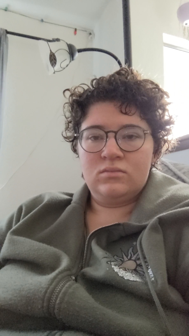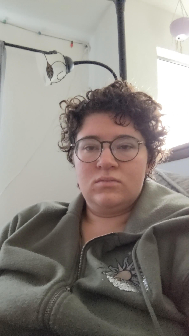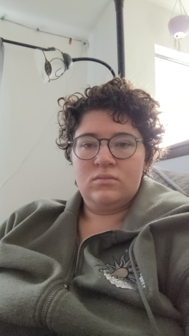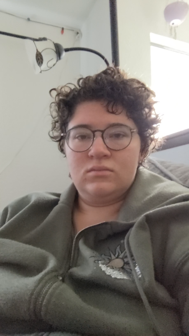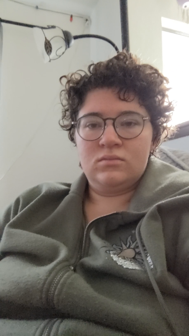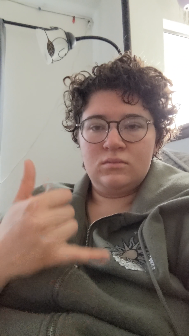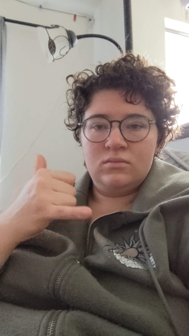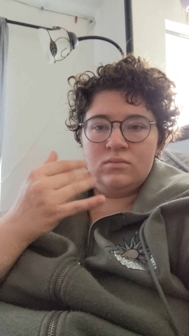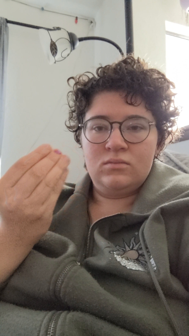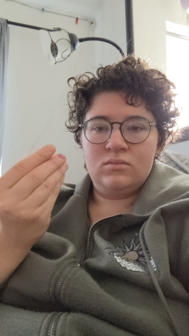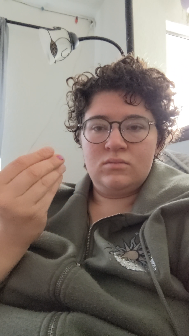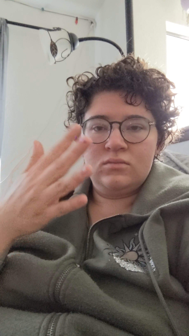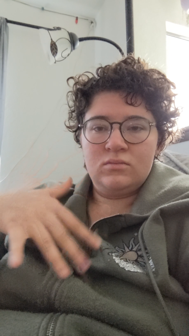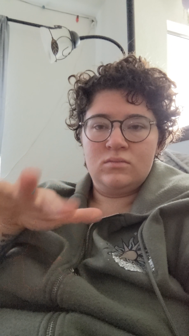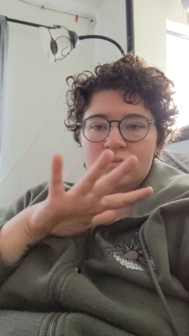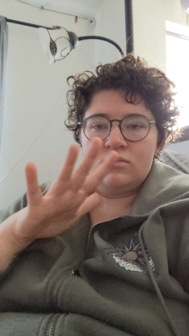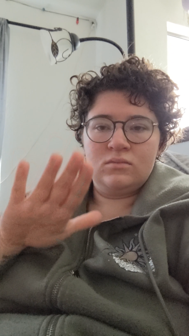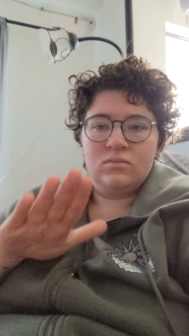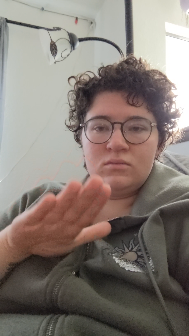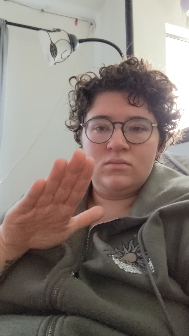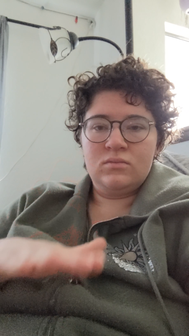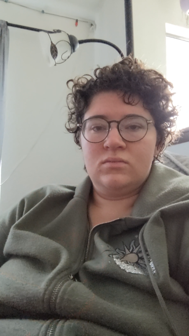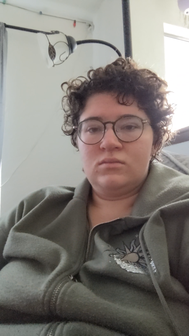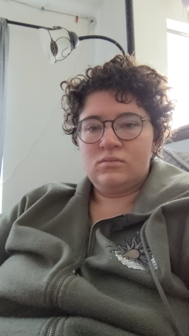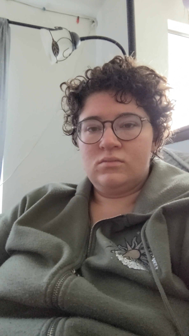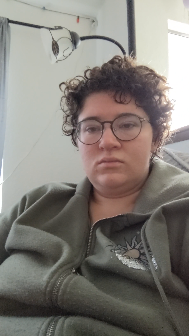playground